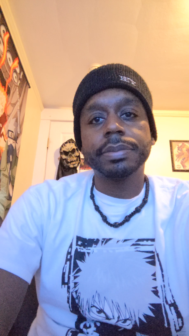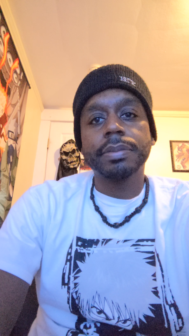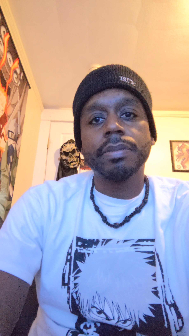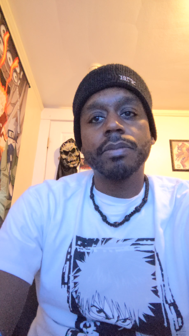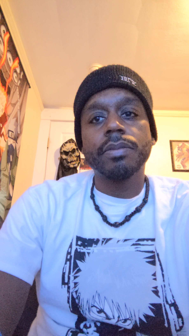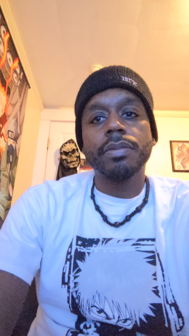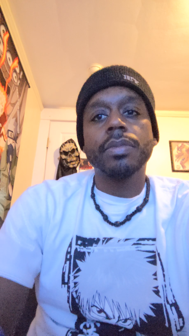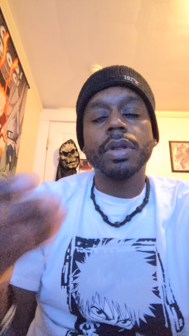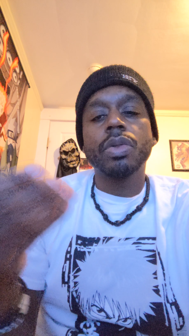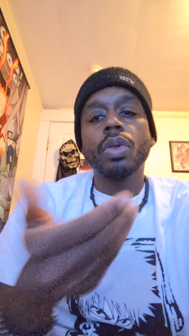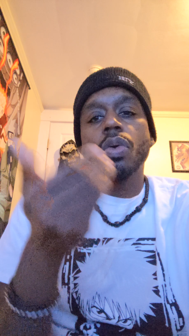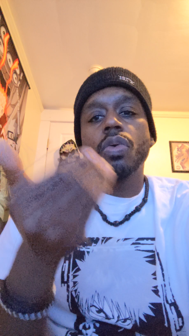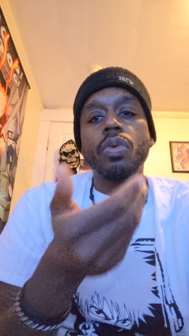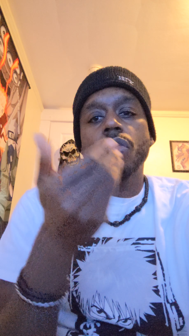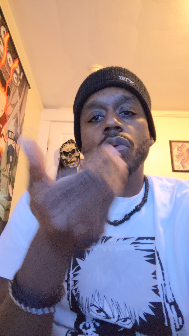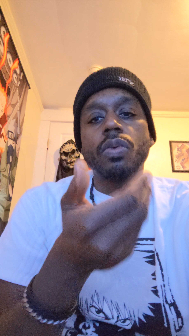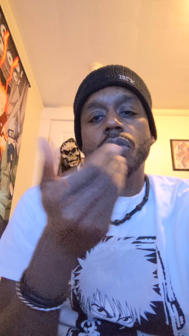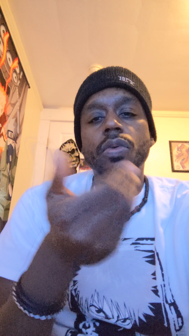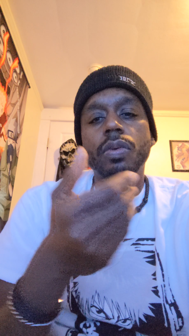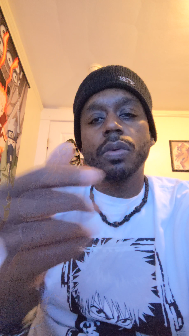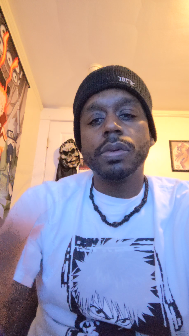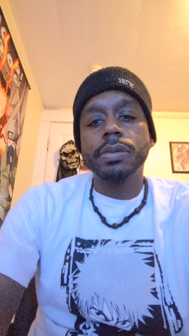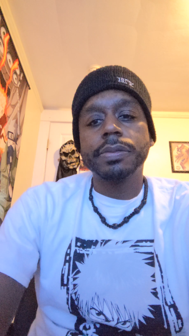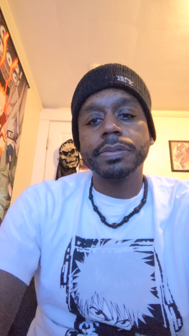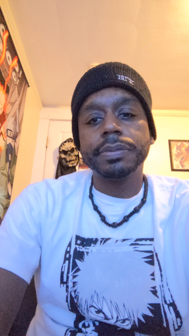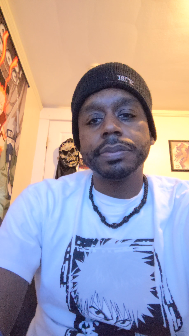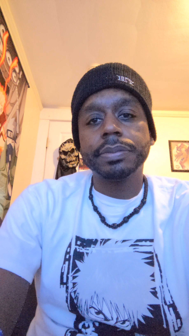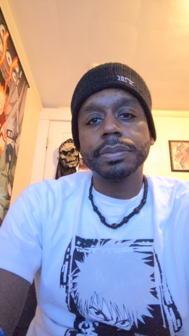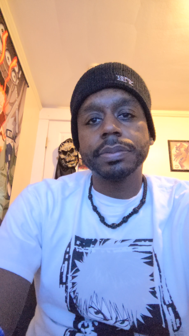new